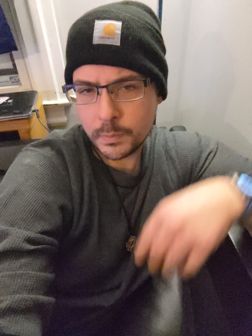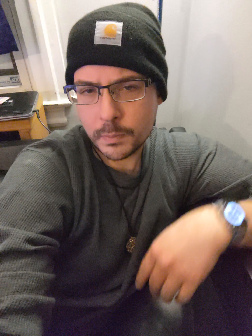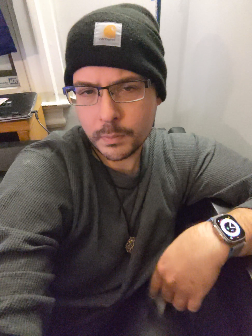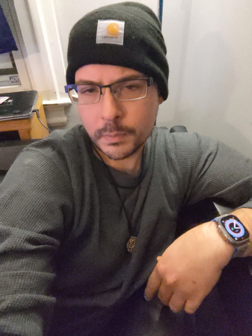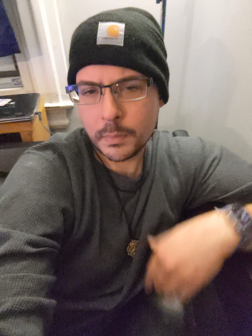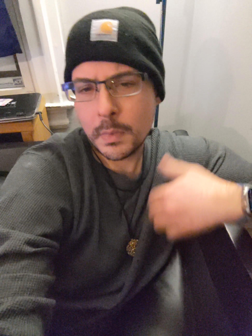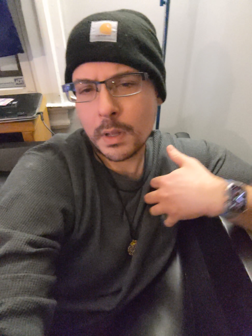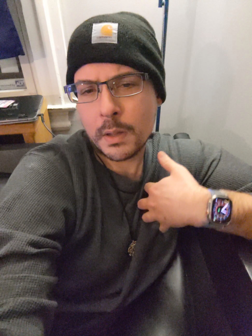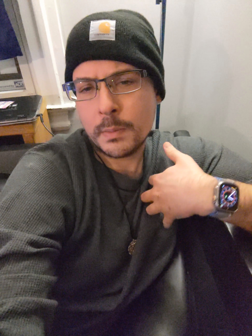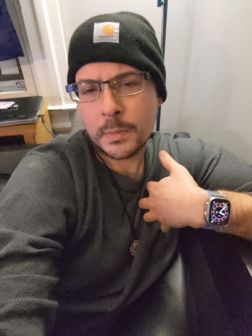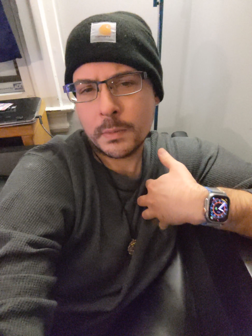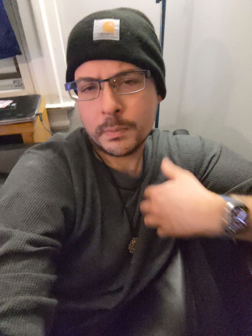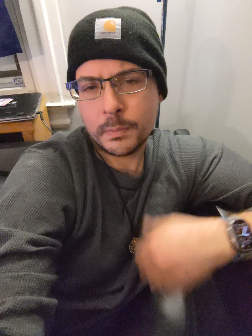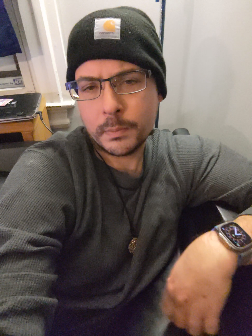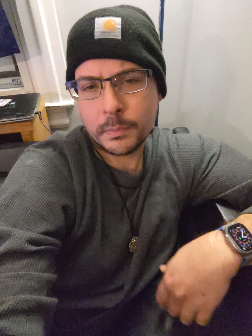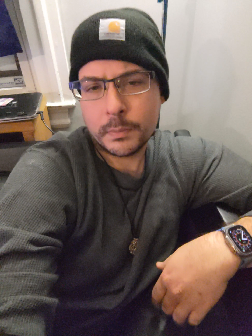animal